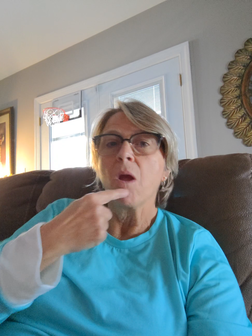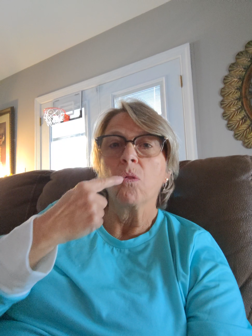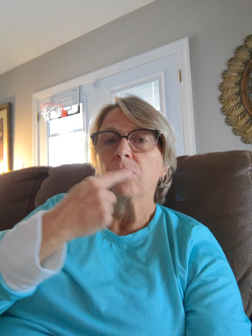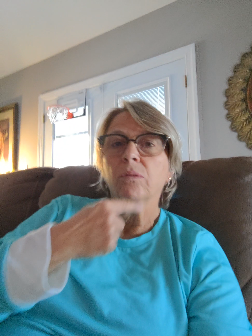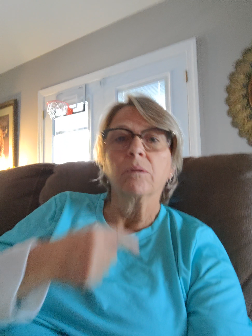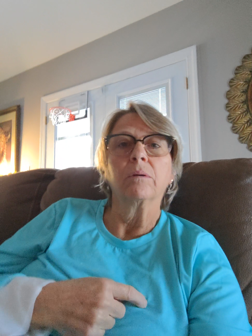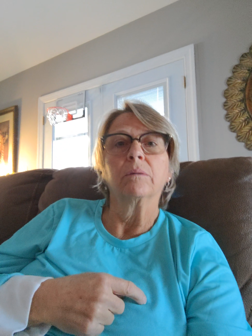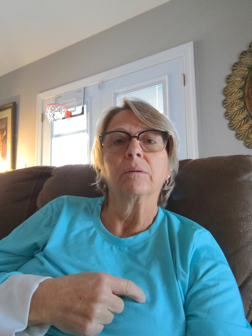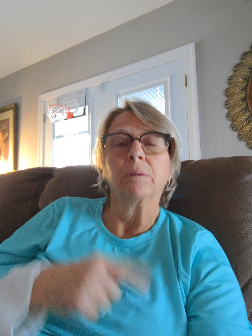mouth